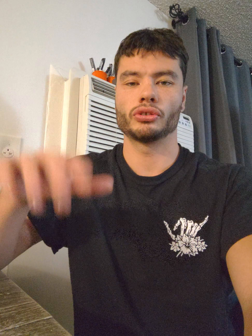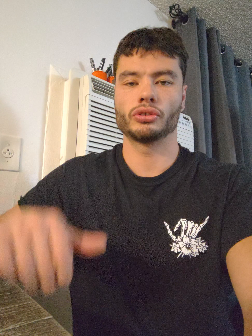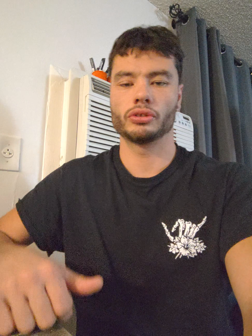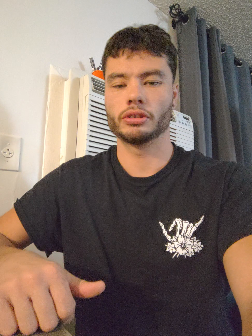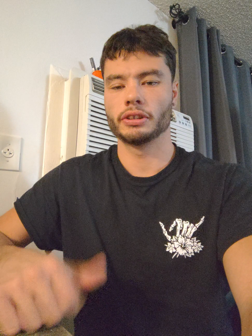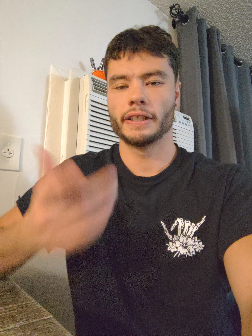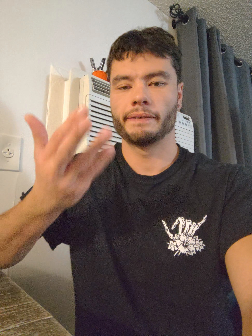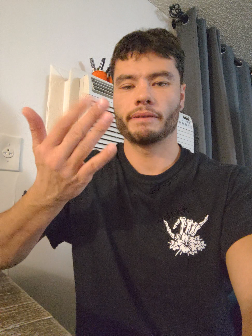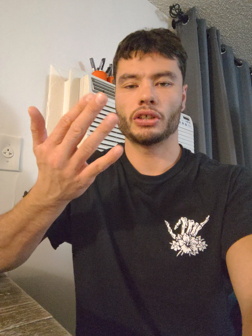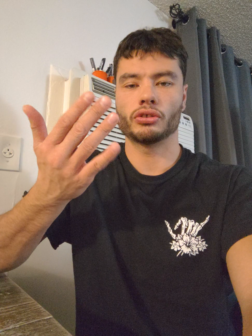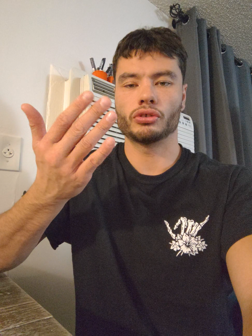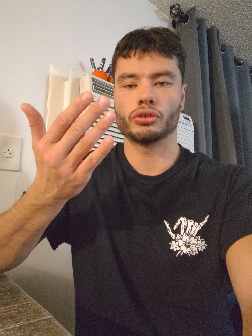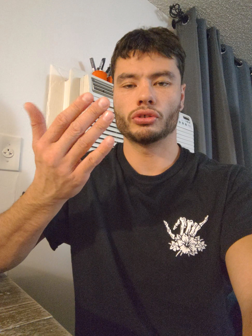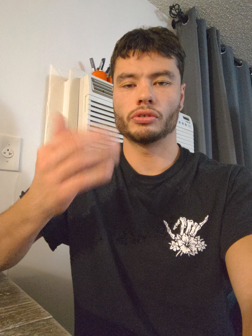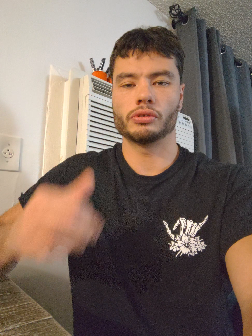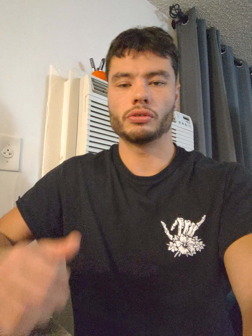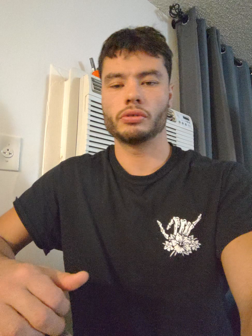finger